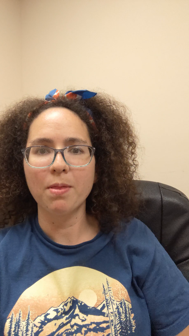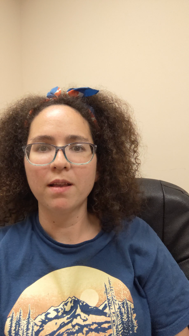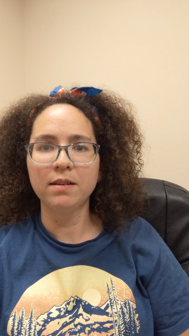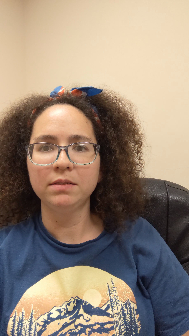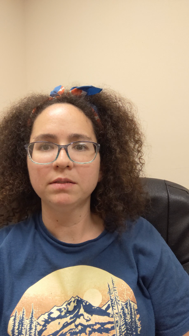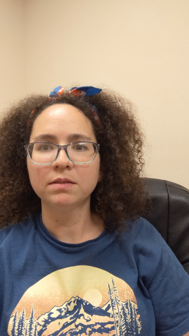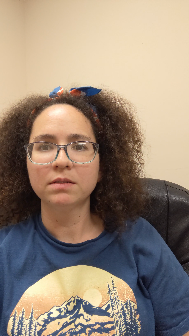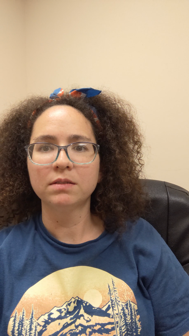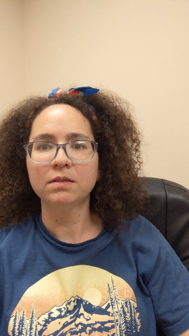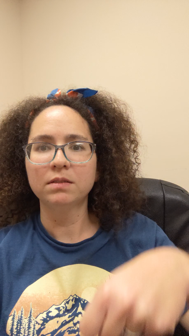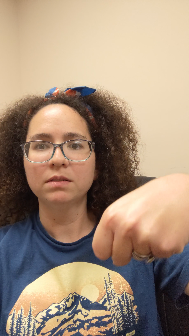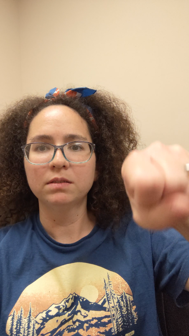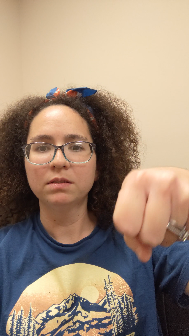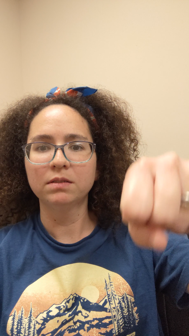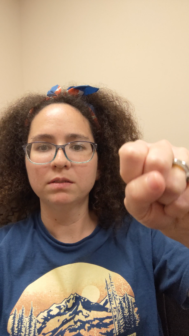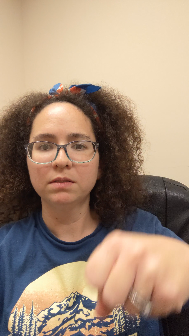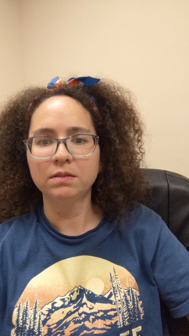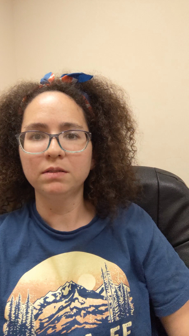motorcycle